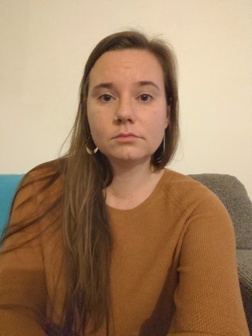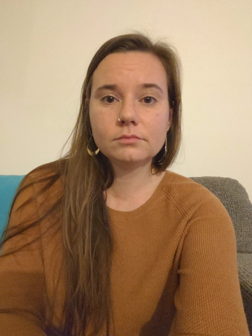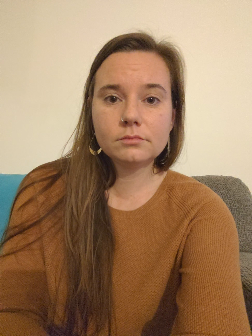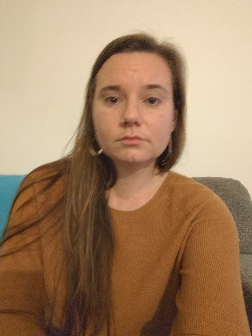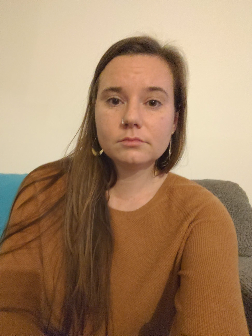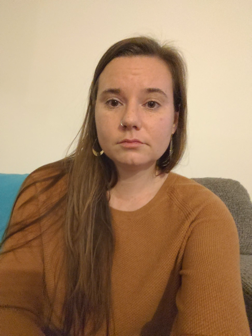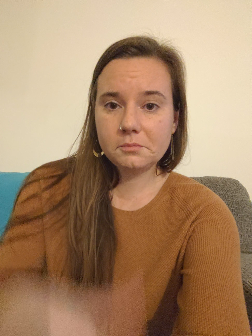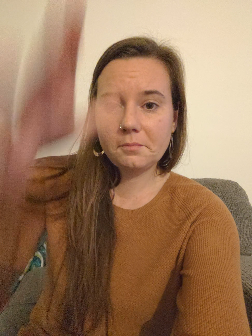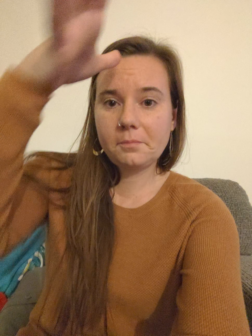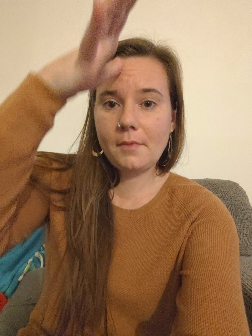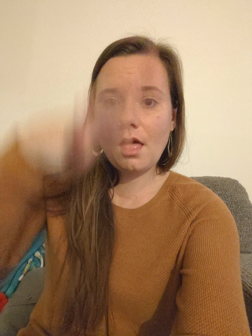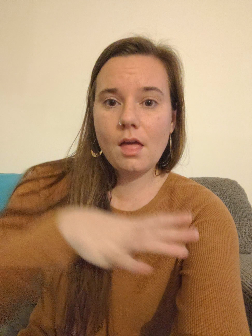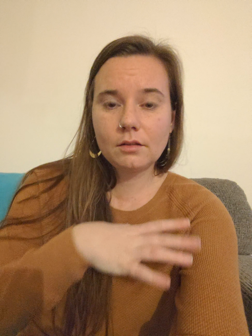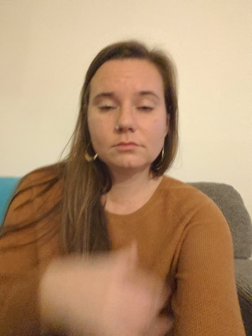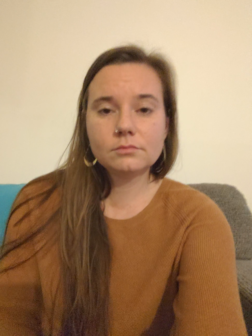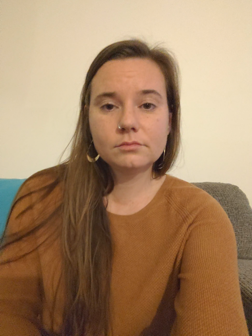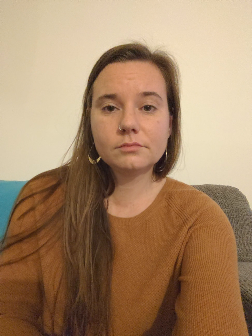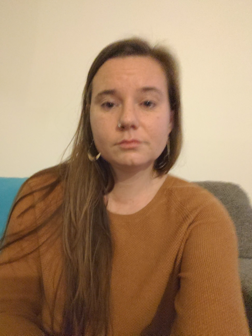man